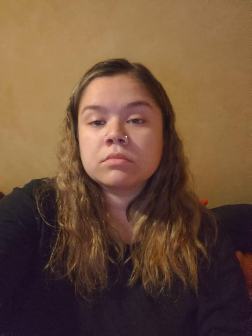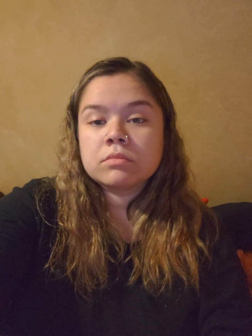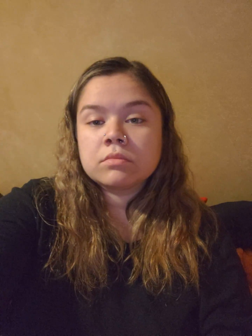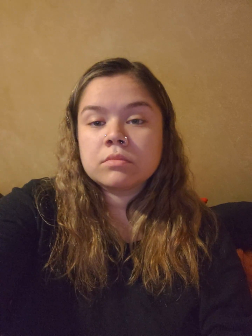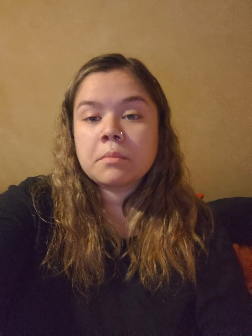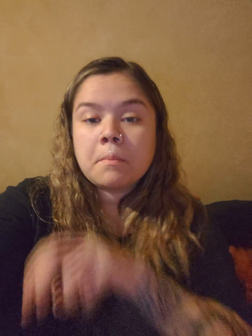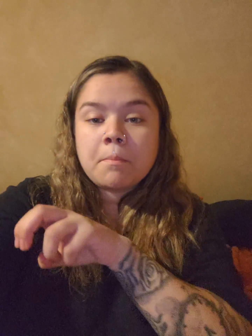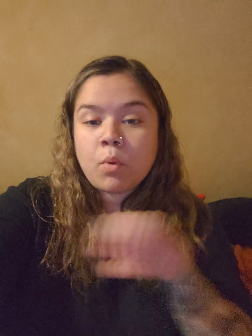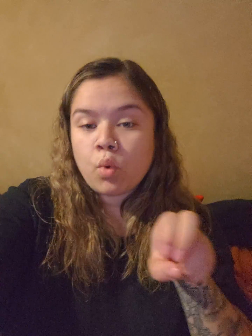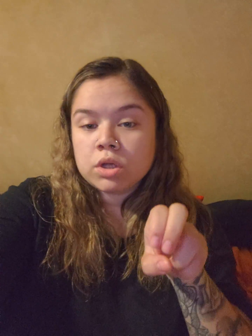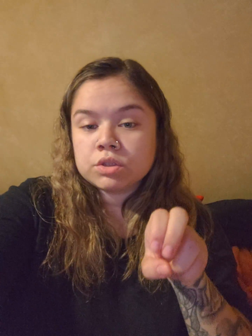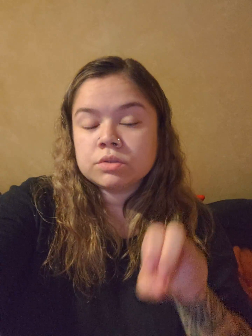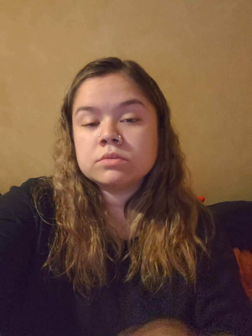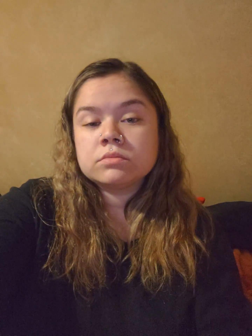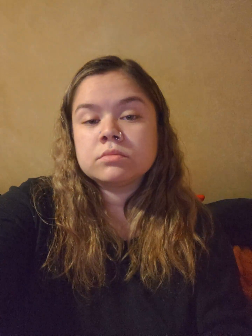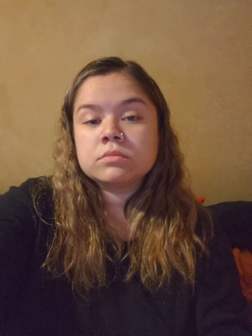porch